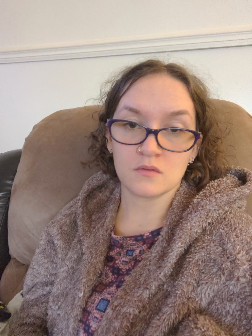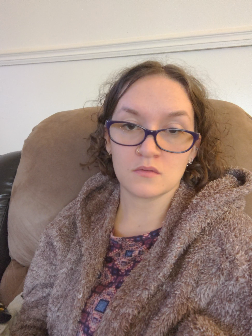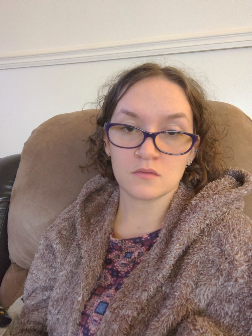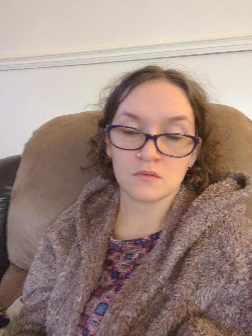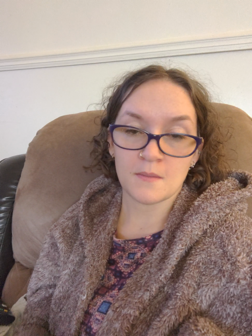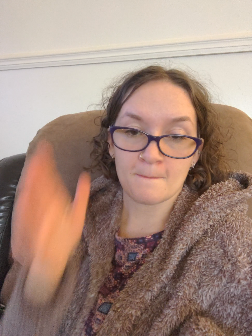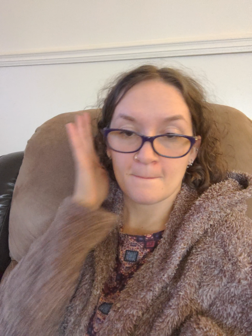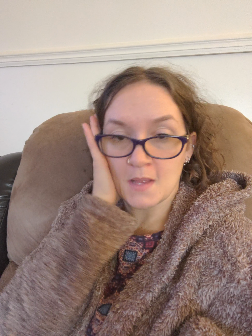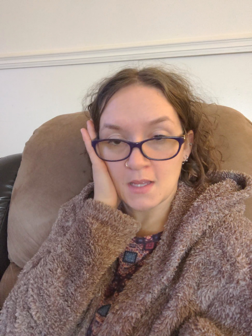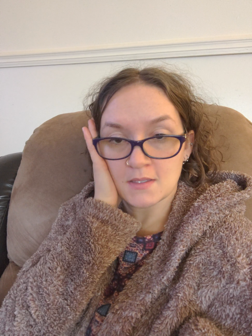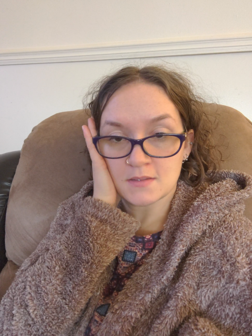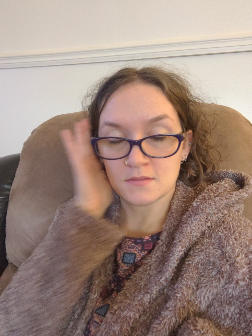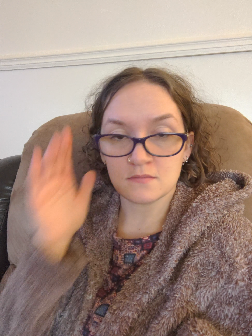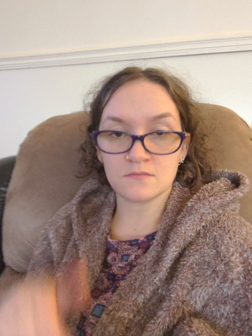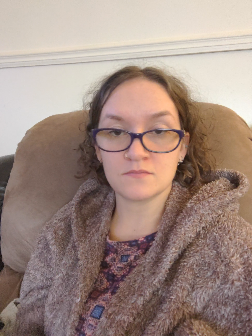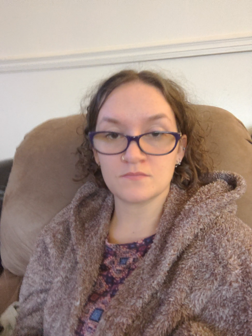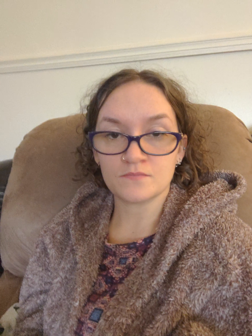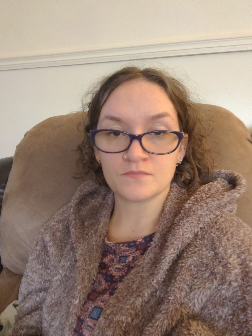bed